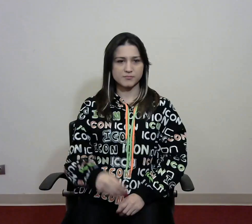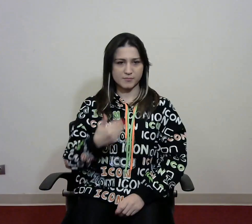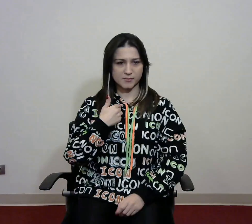mən